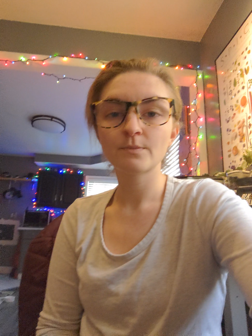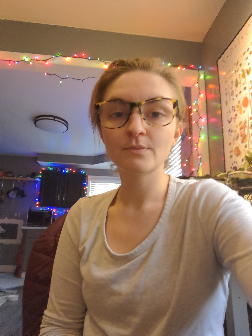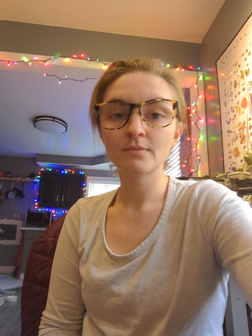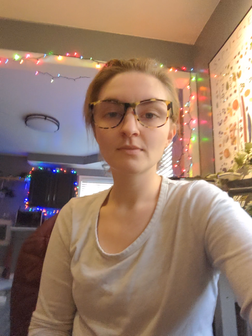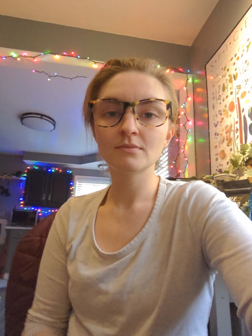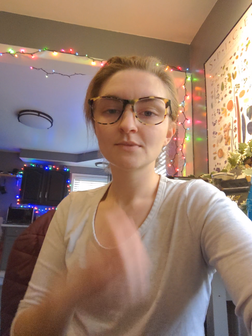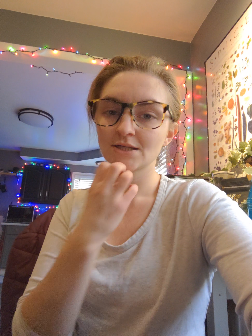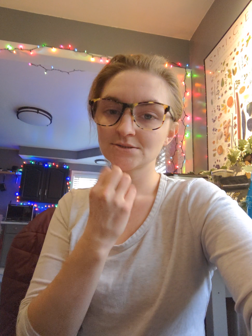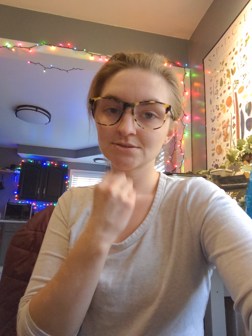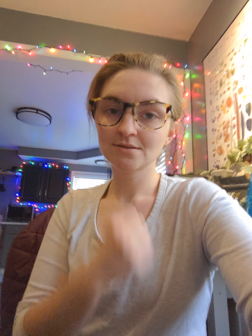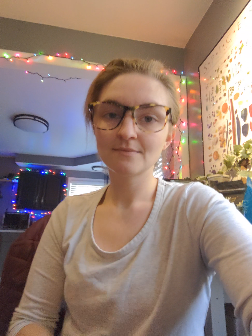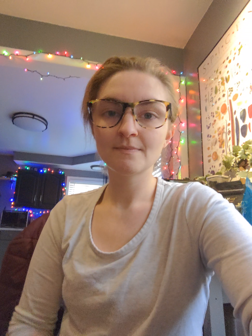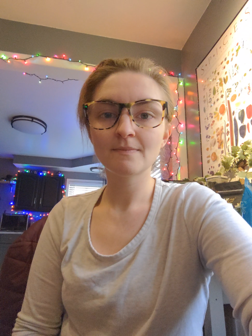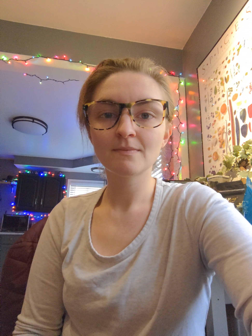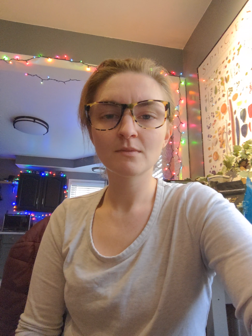underwear